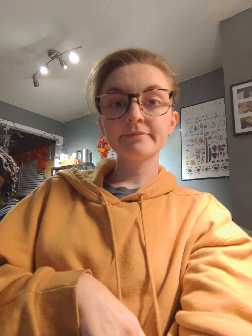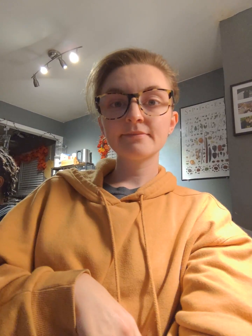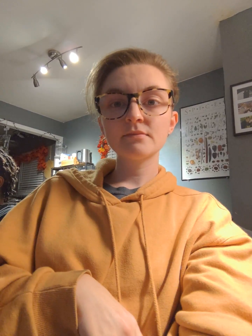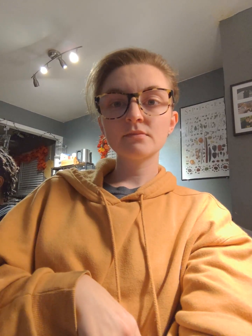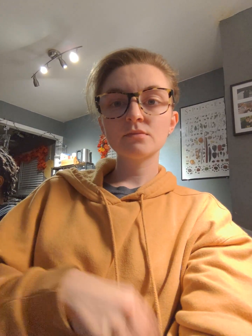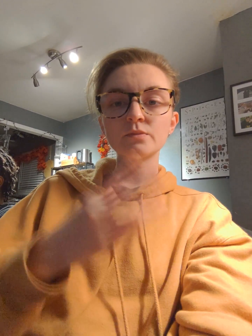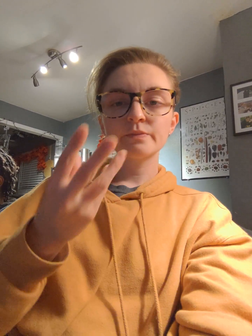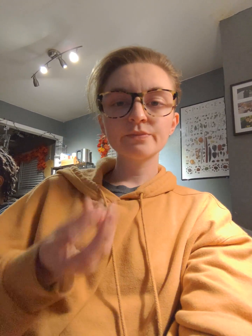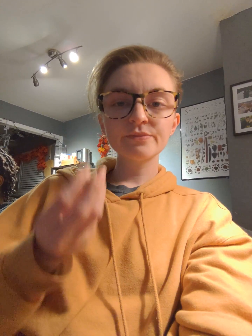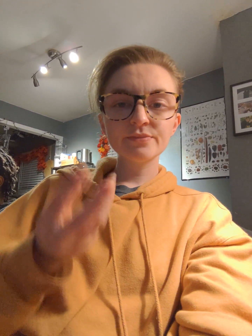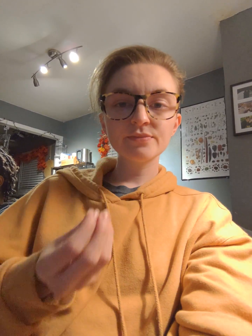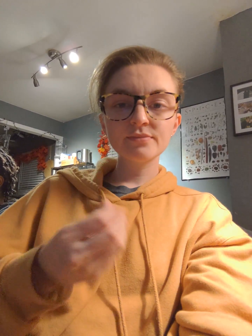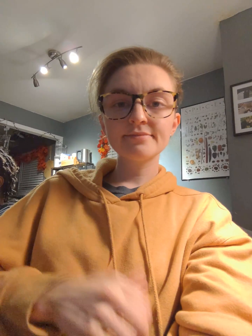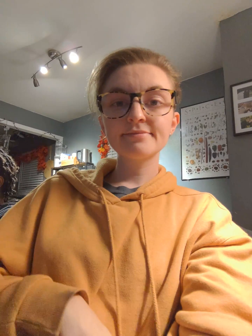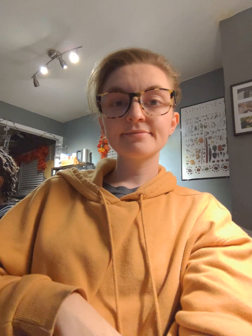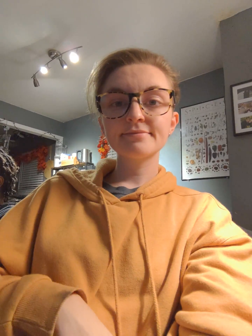gentle